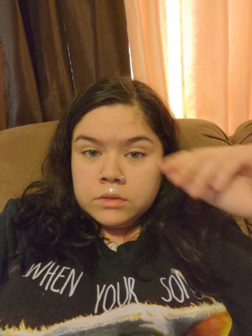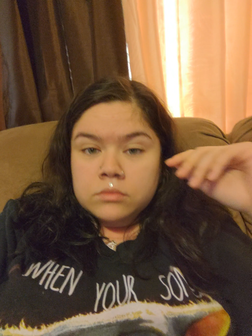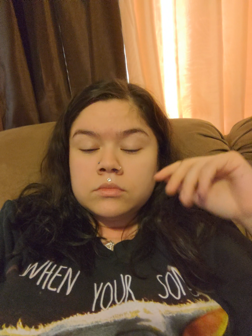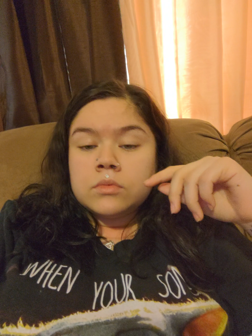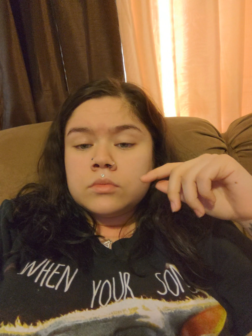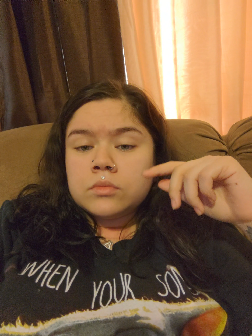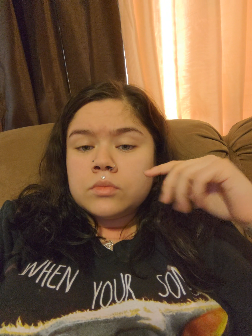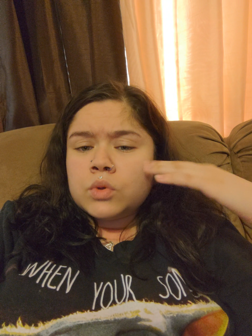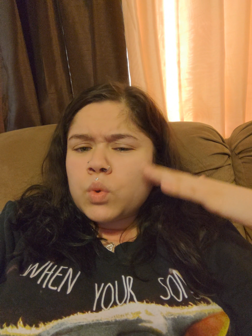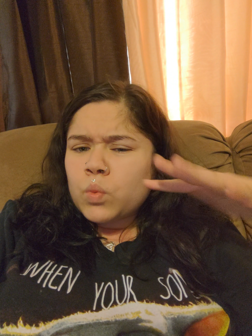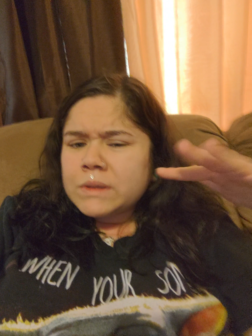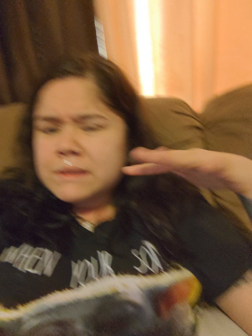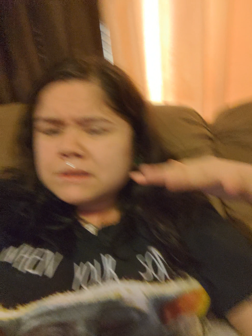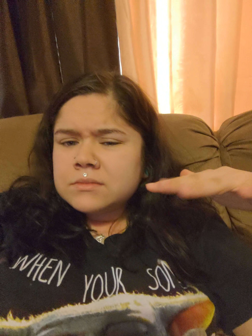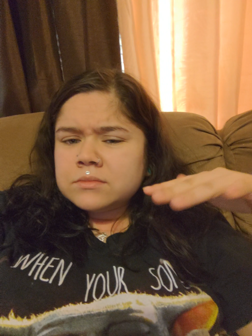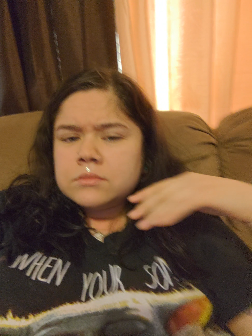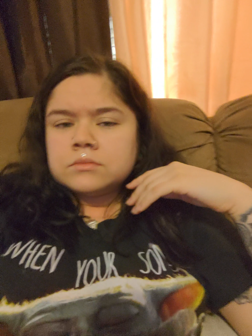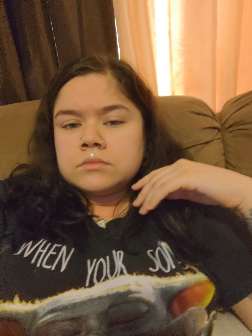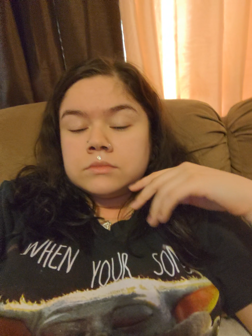noisy